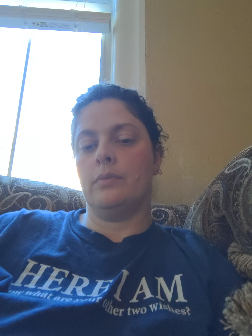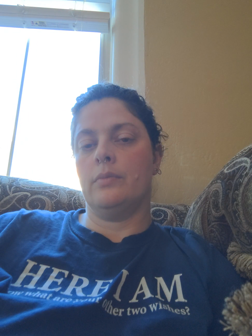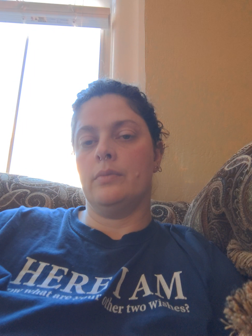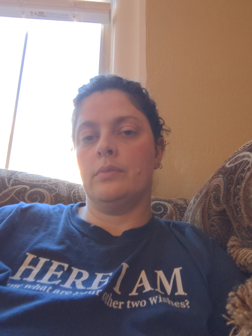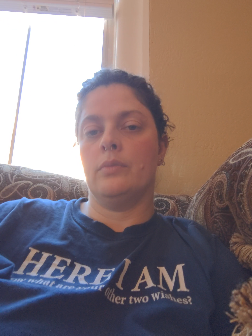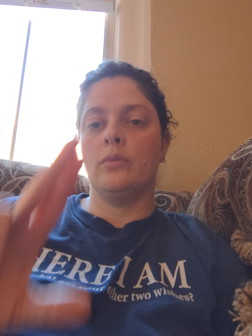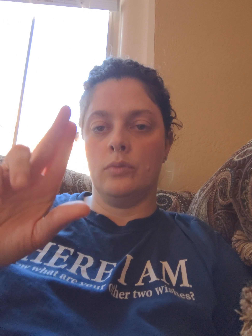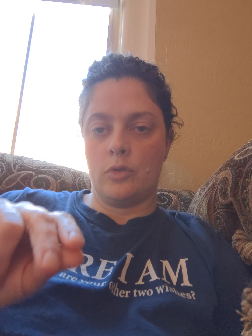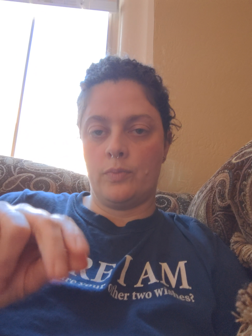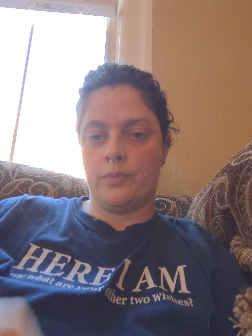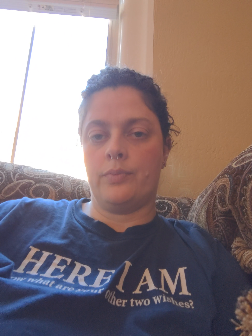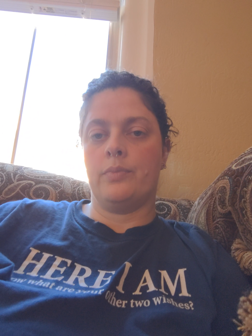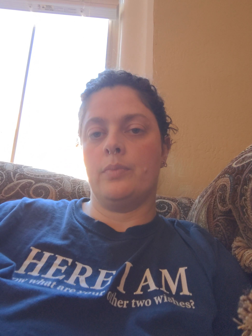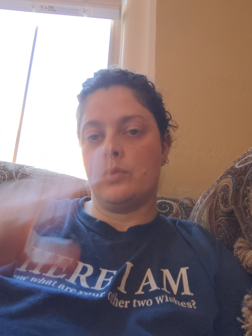no